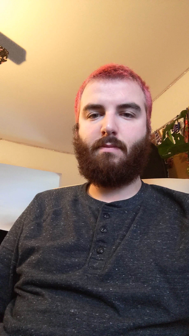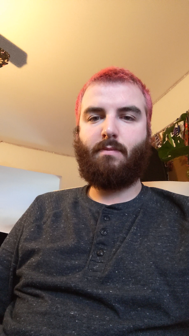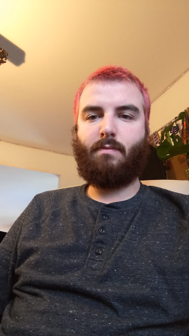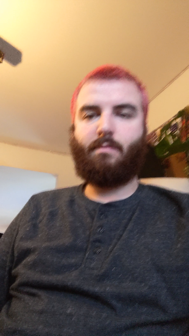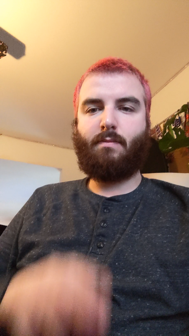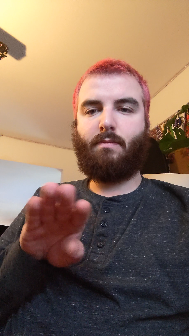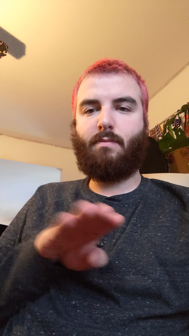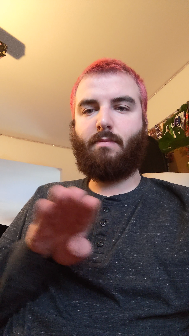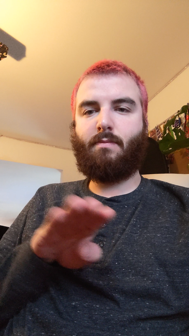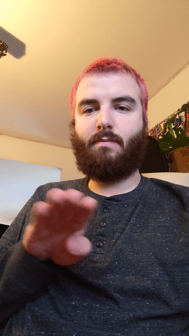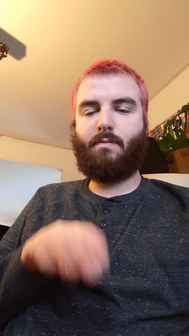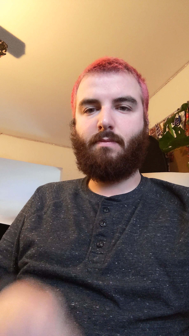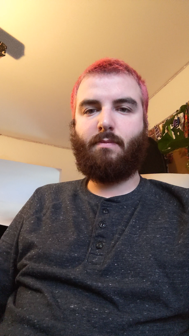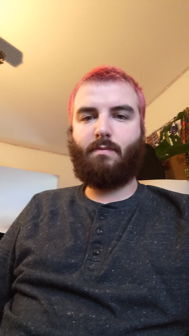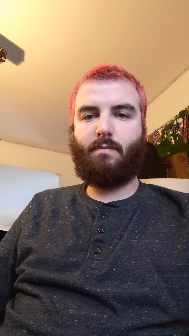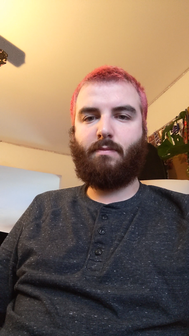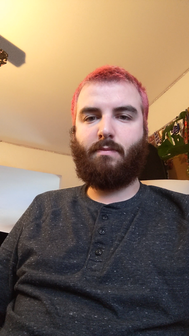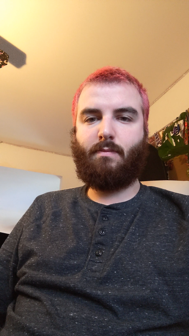boots